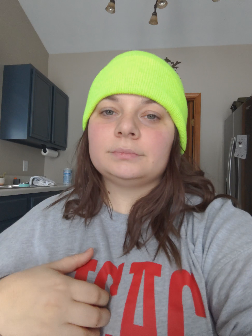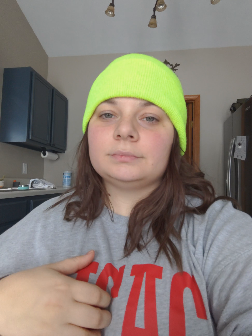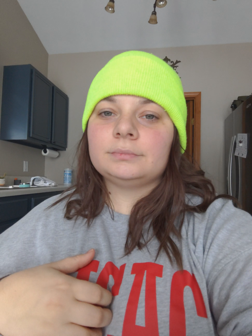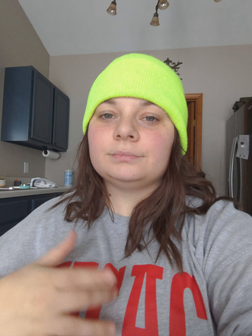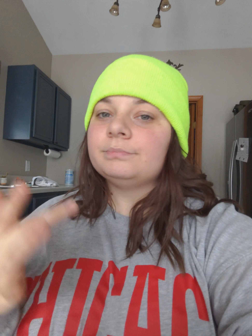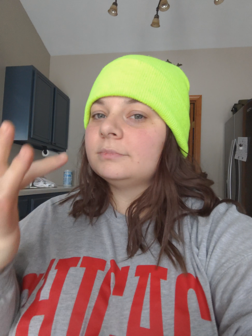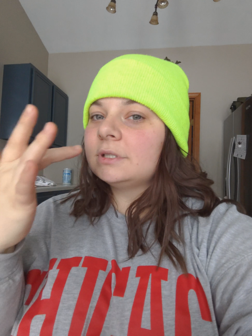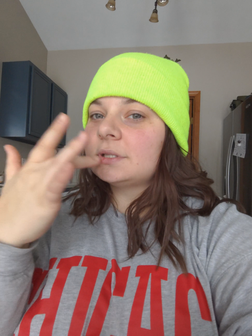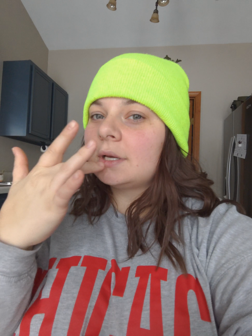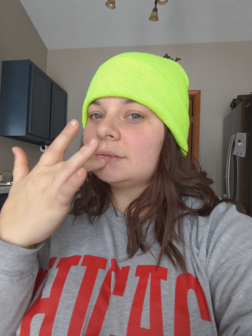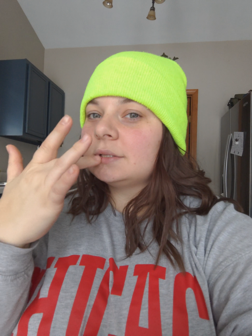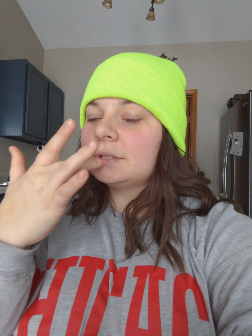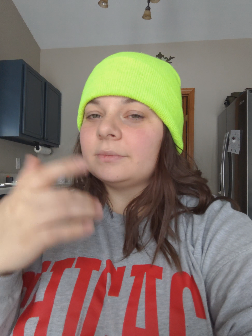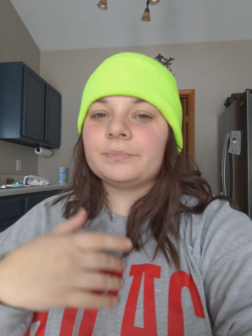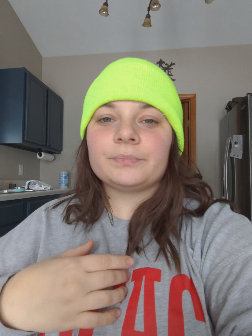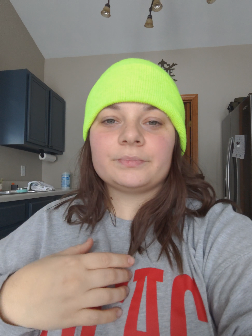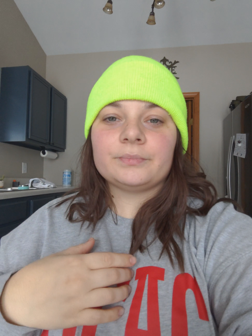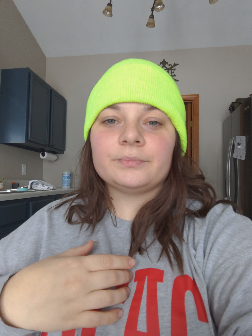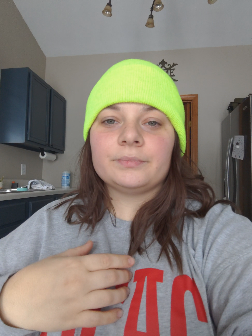taste